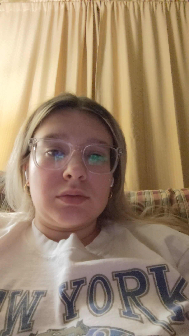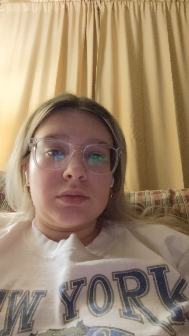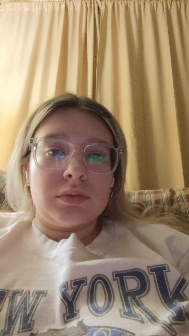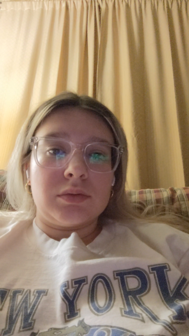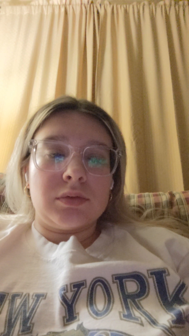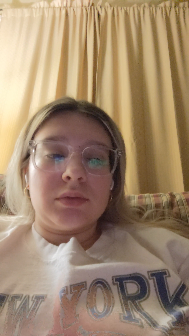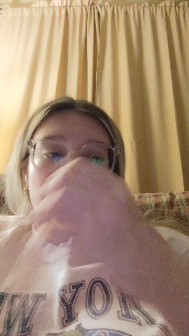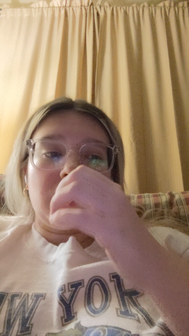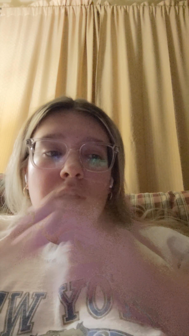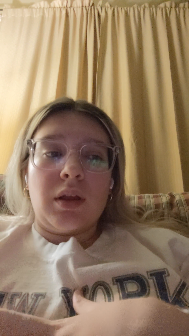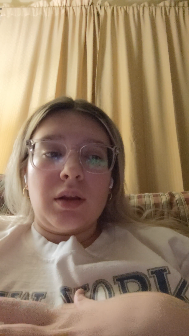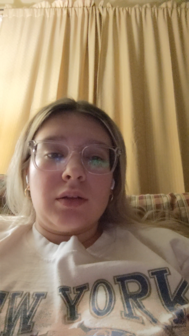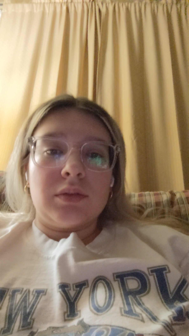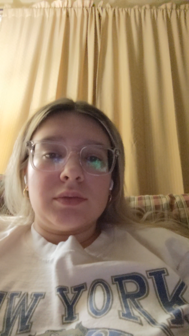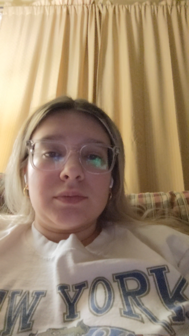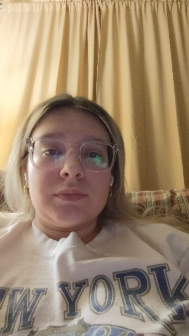lady